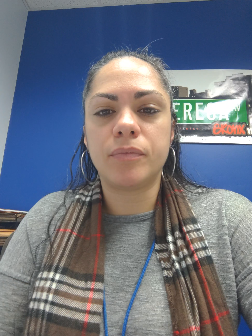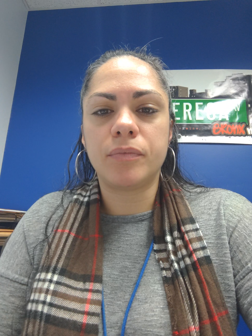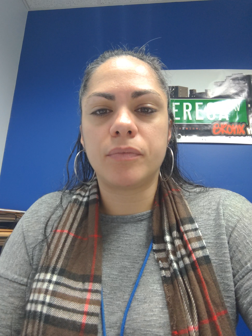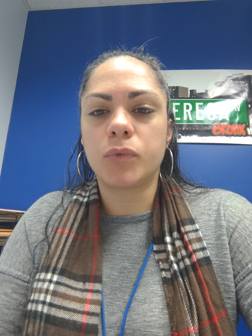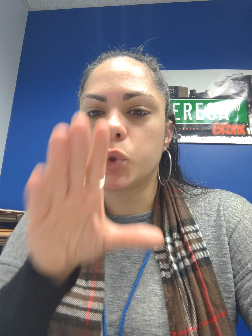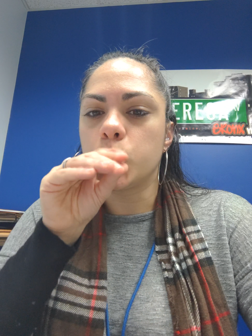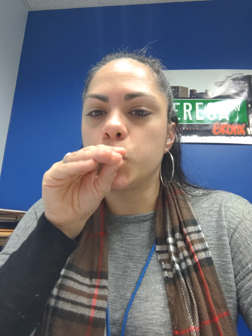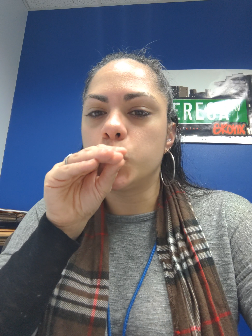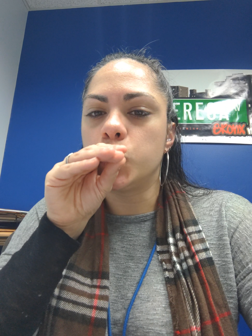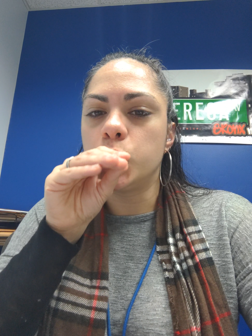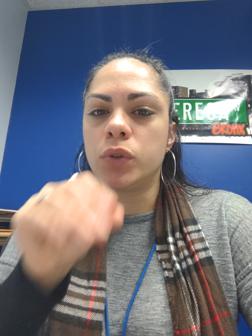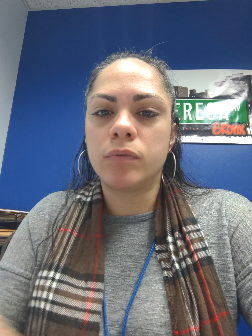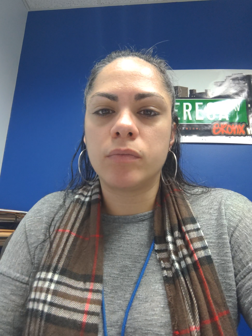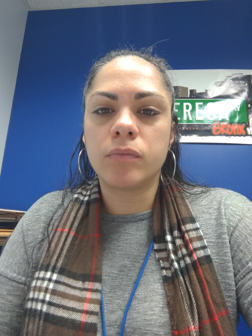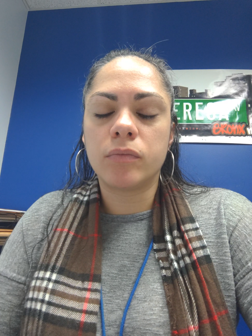goose